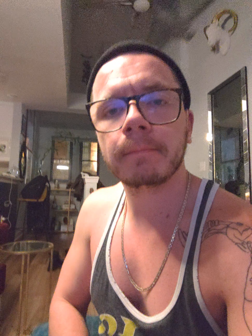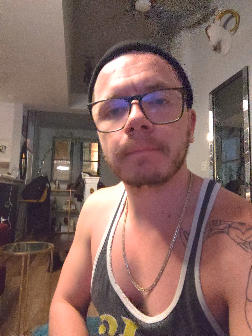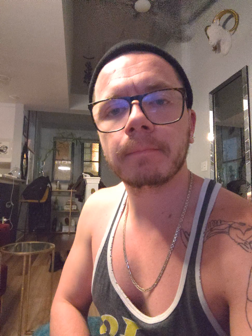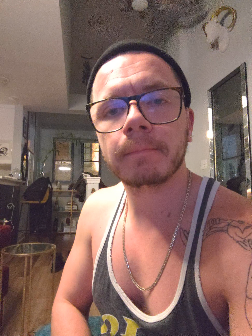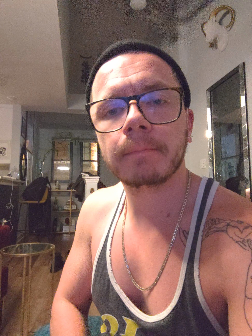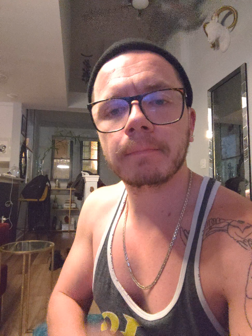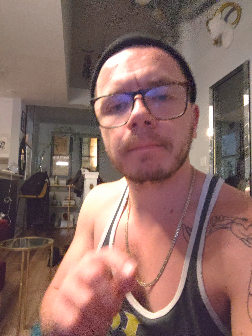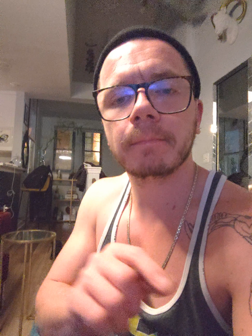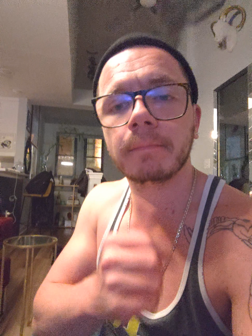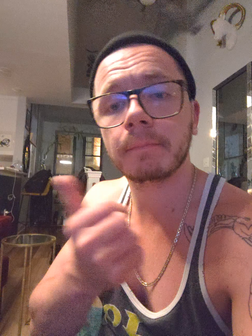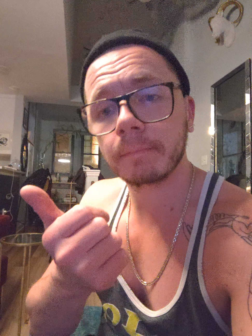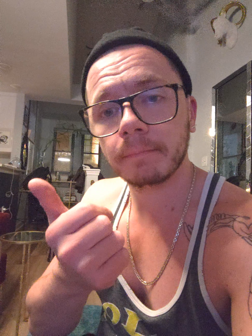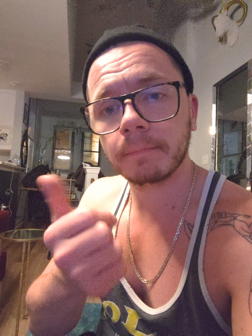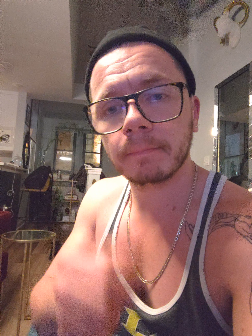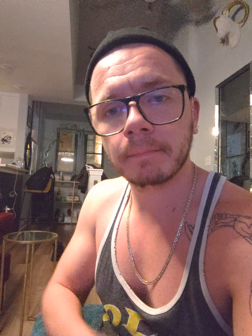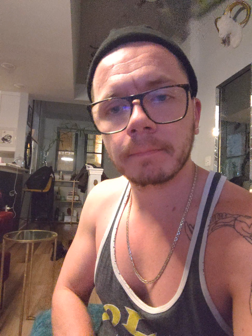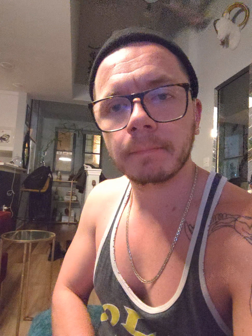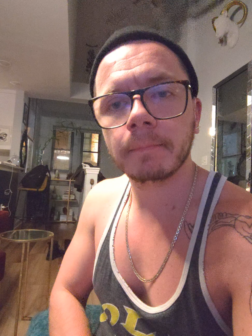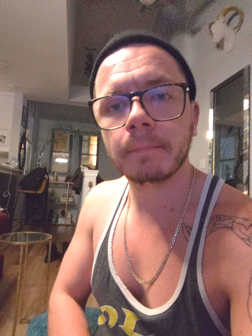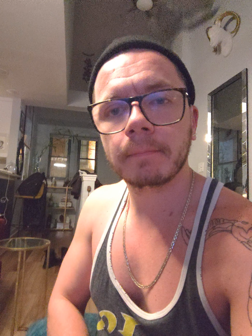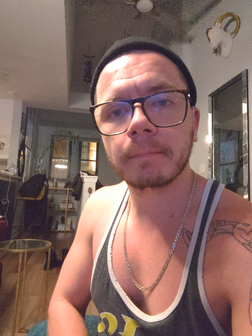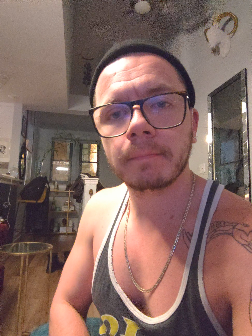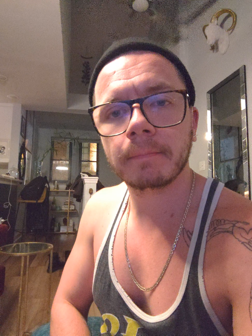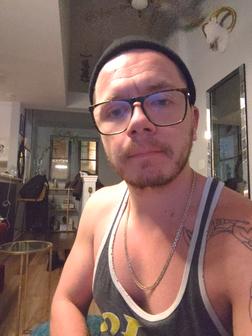another